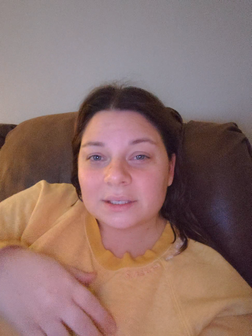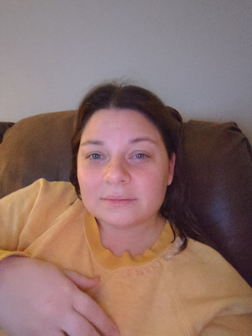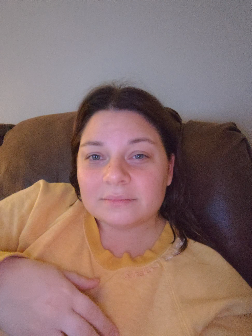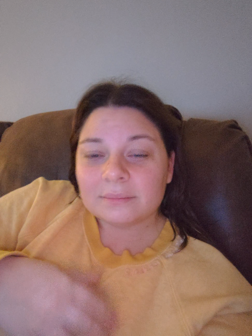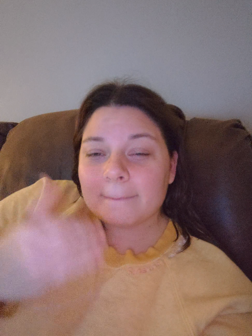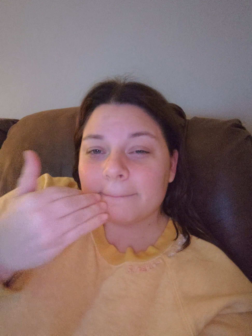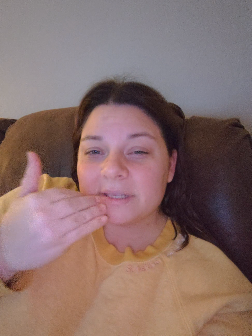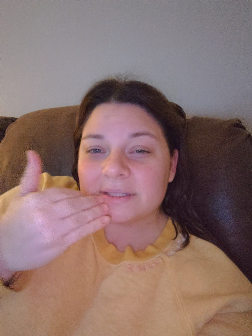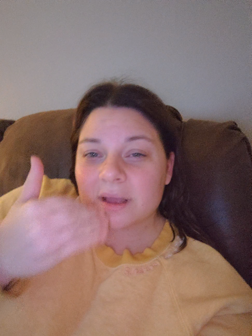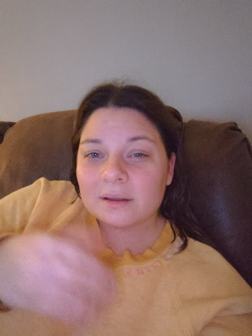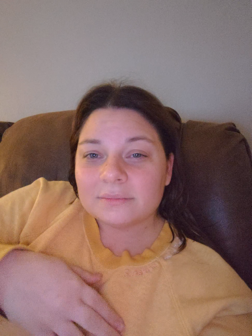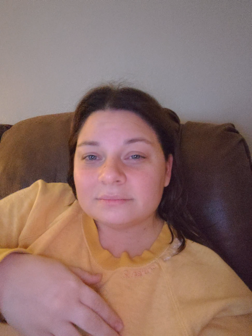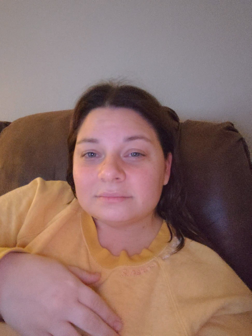pizza